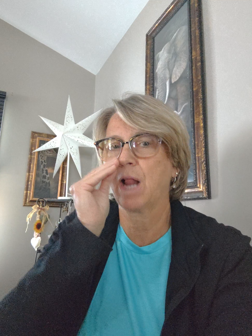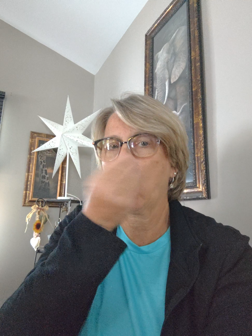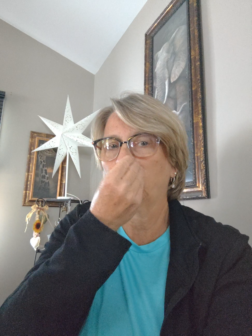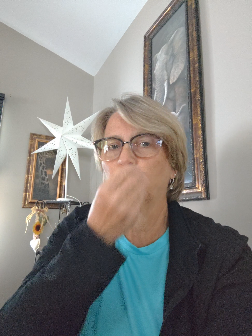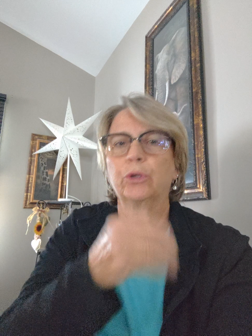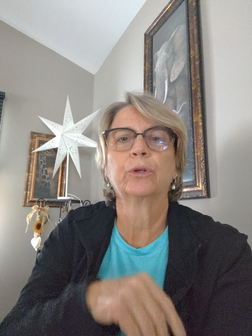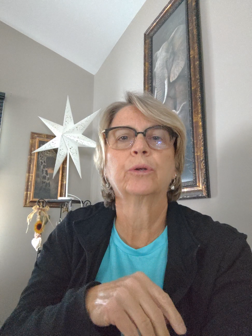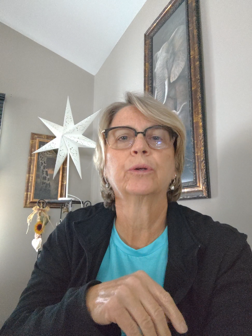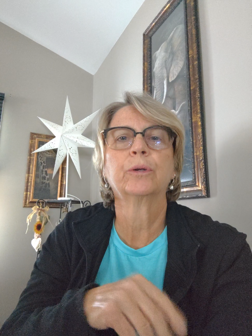flower